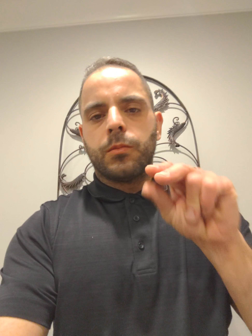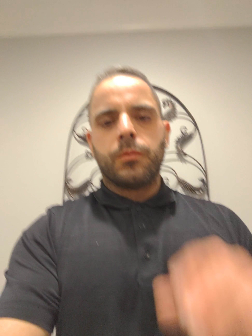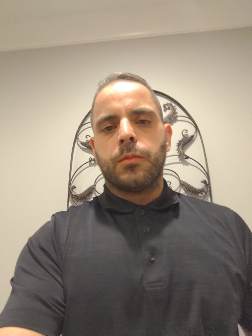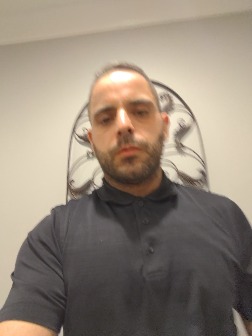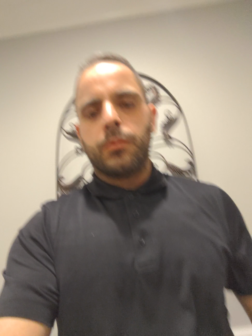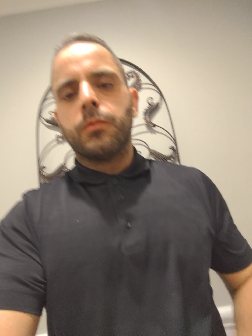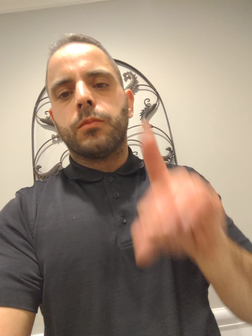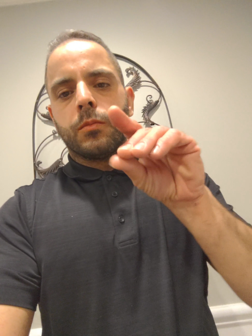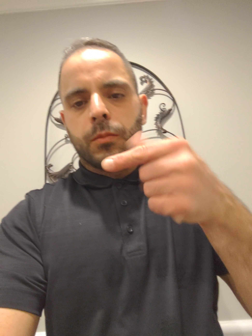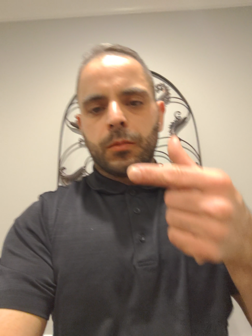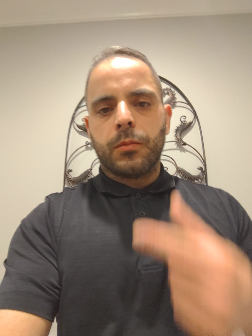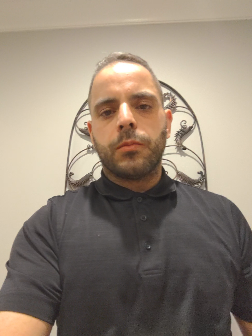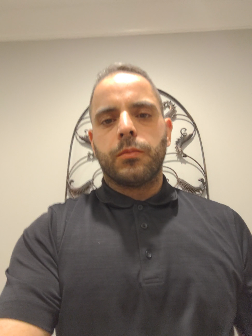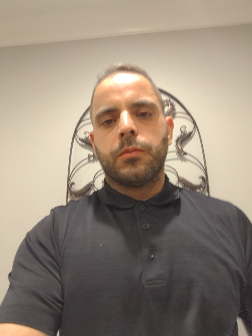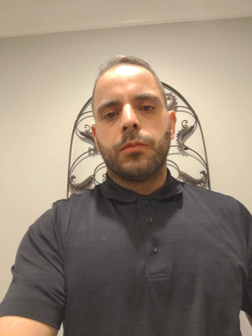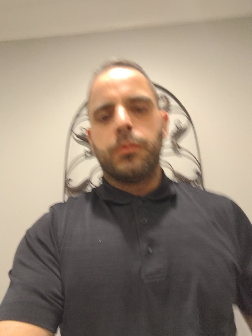dog